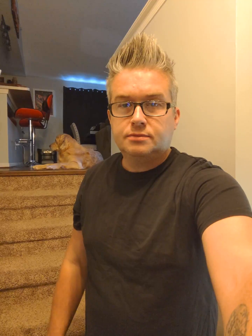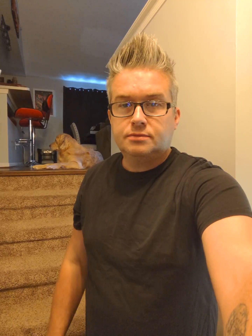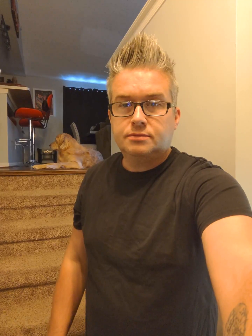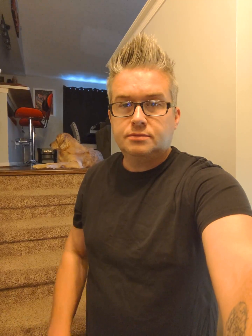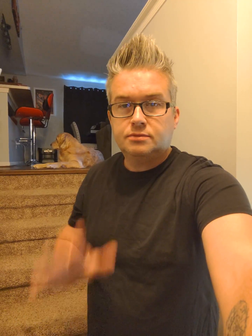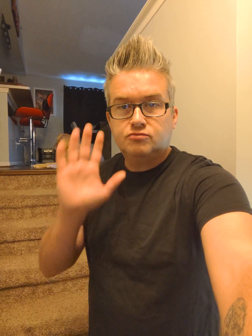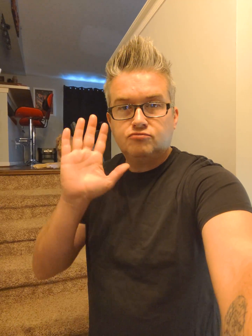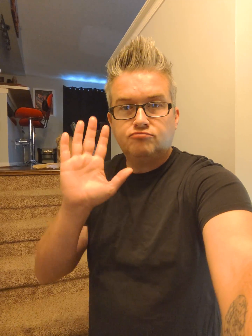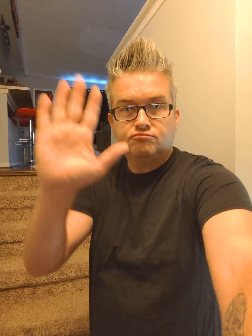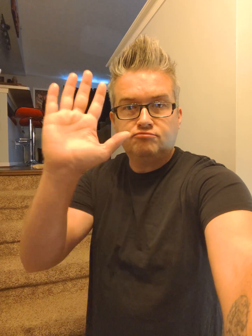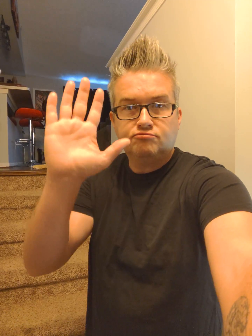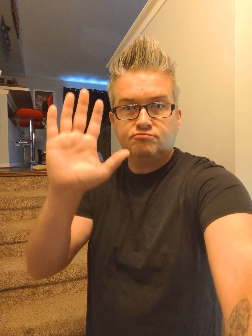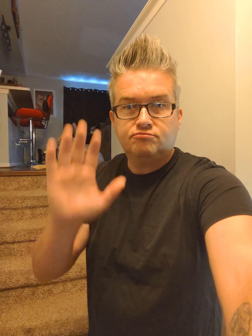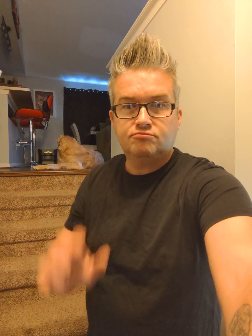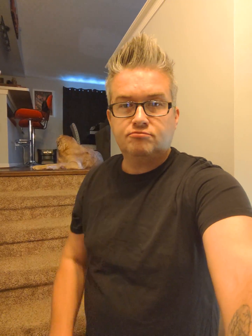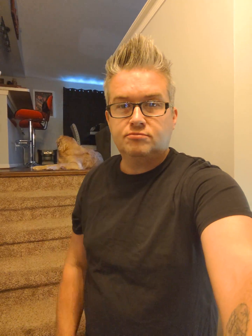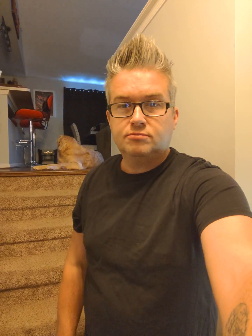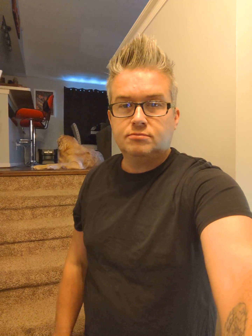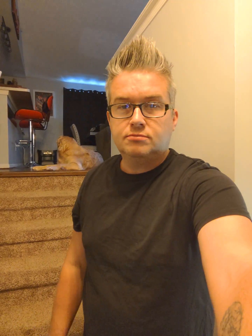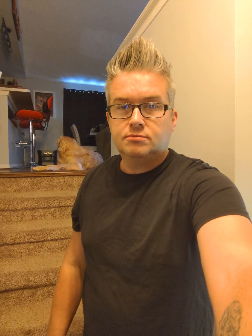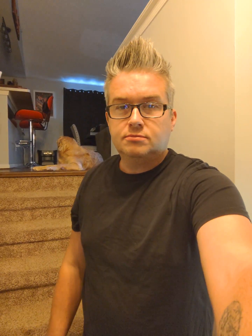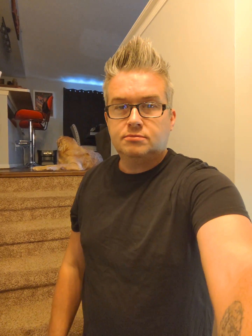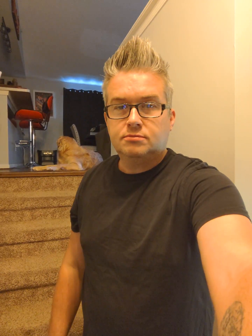give me five